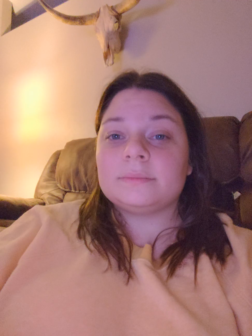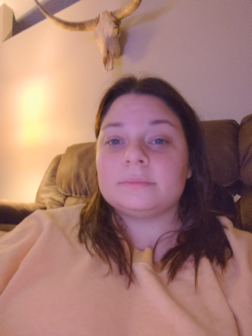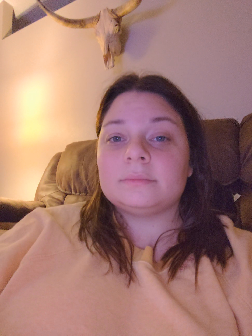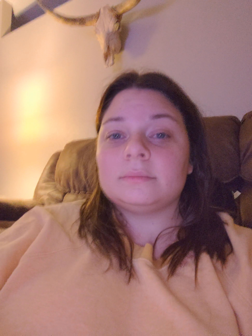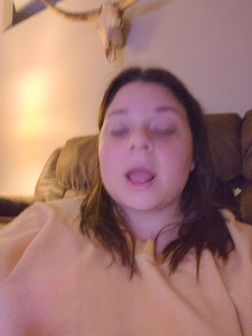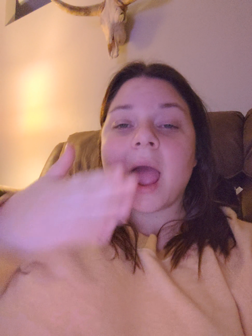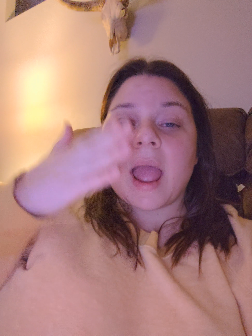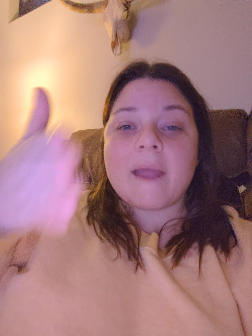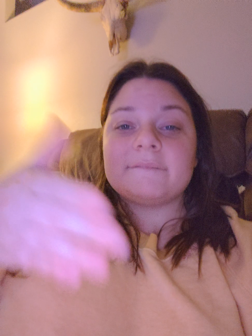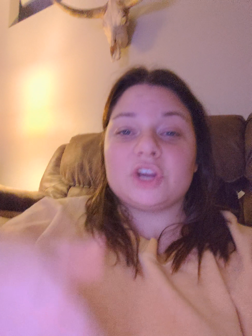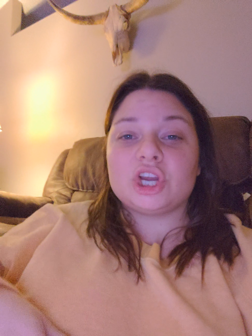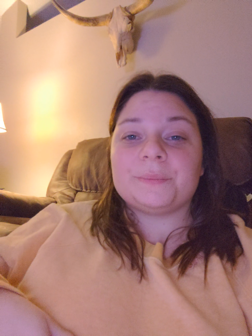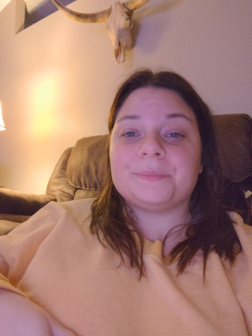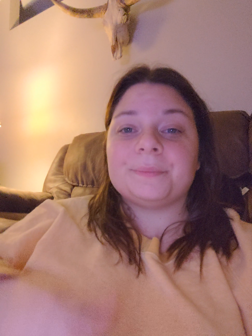after